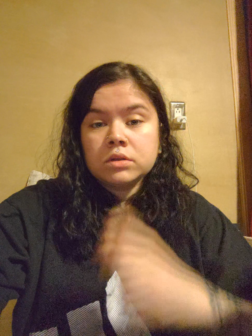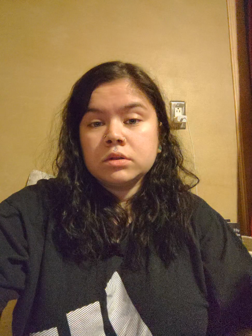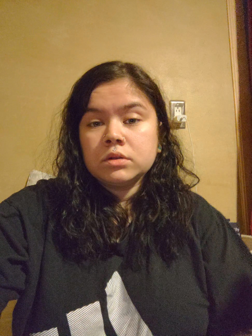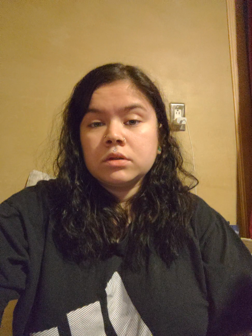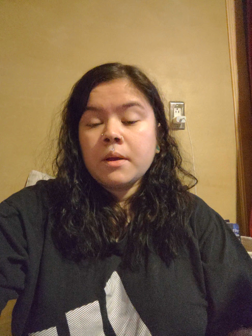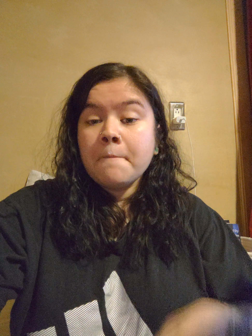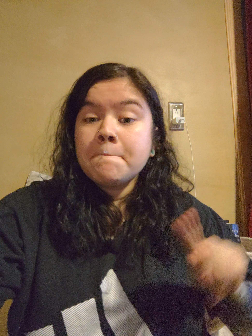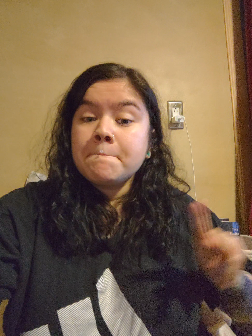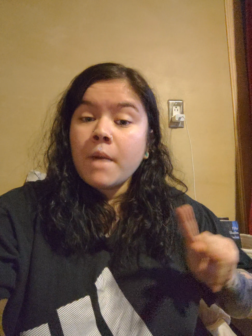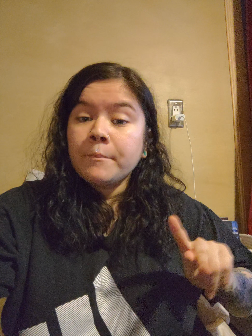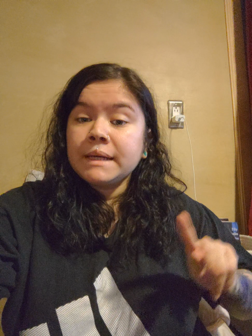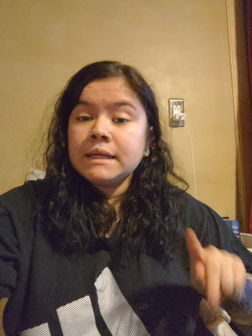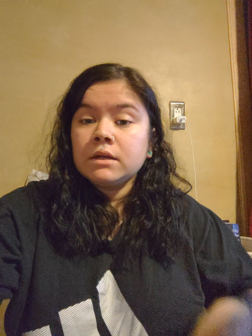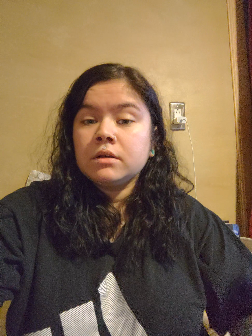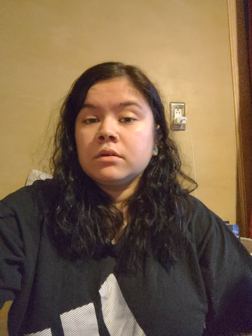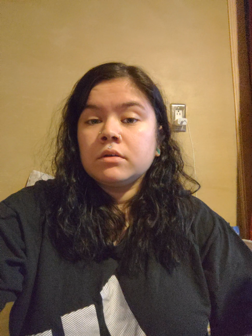puppy